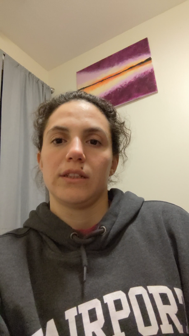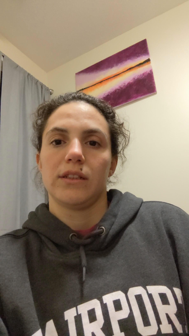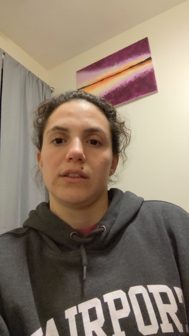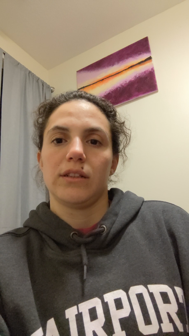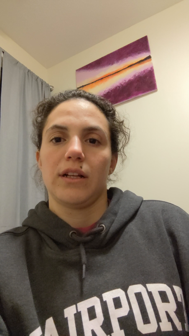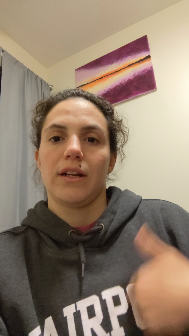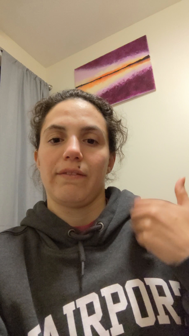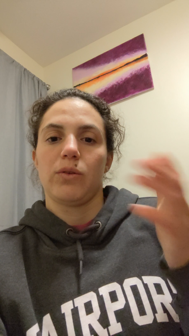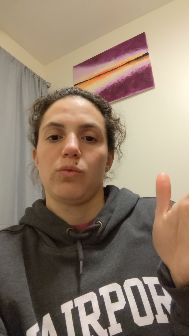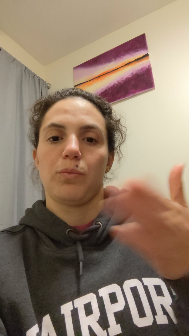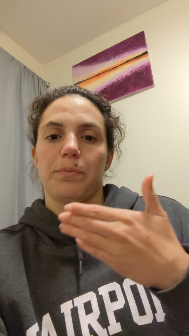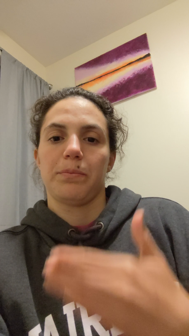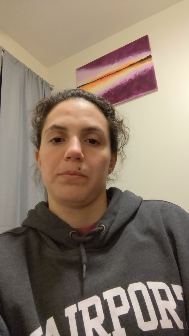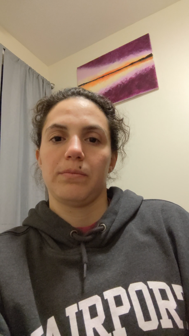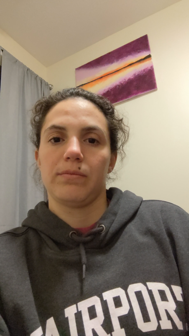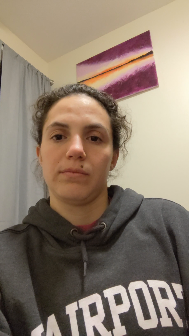living room